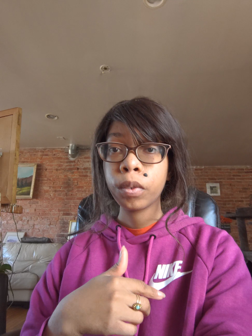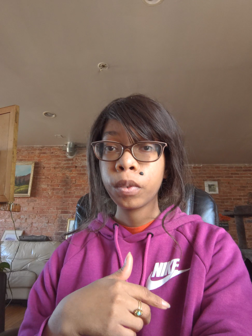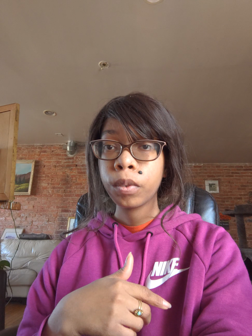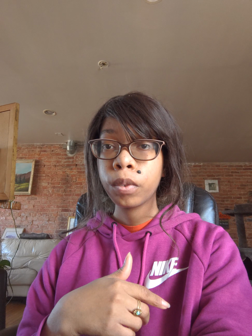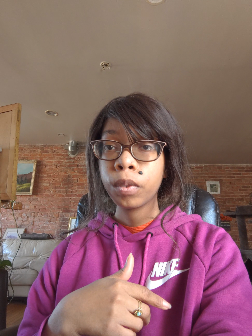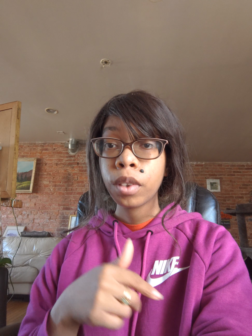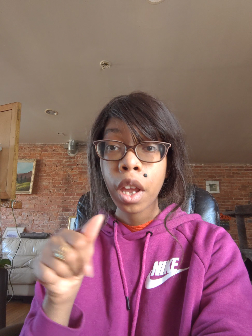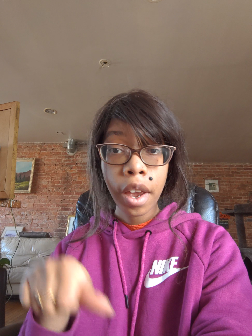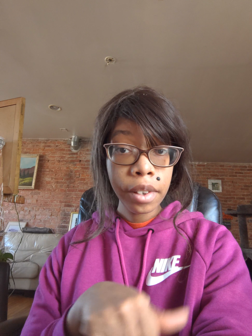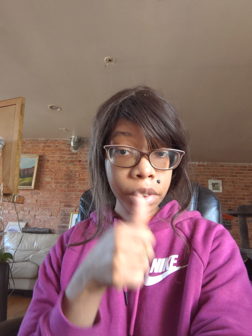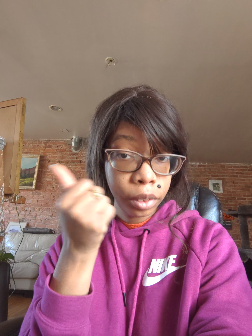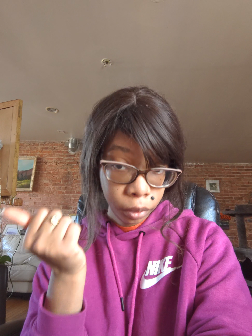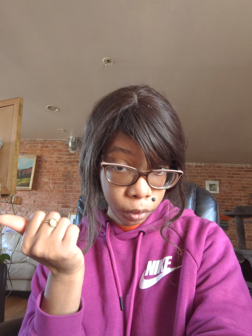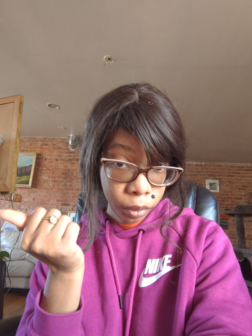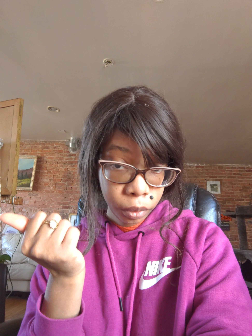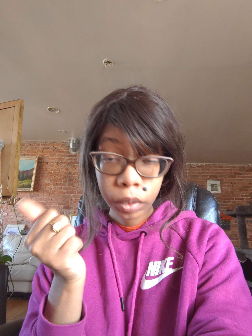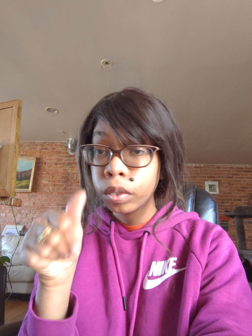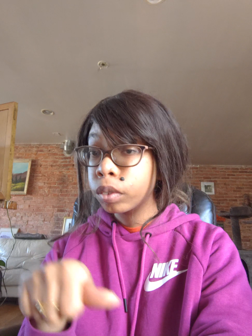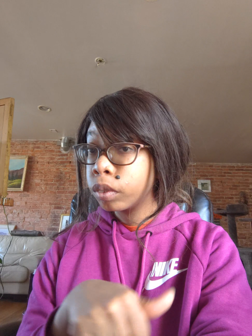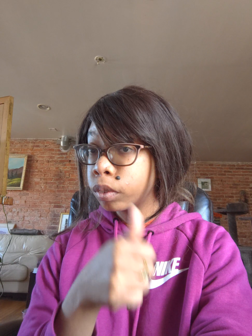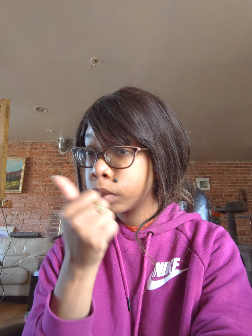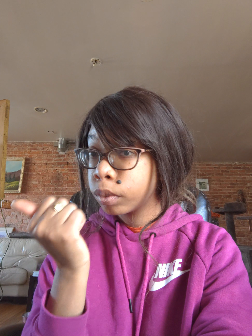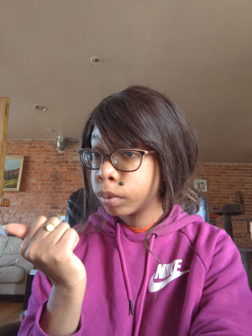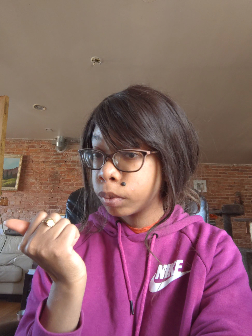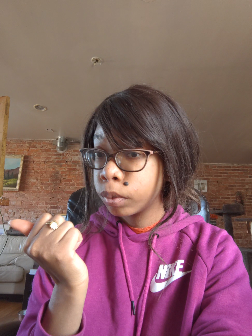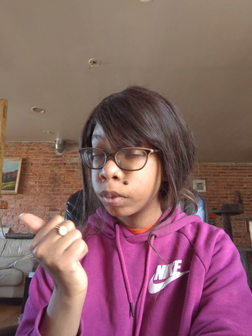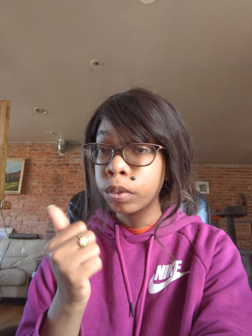another